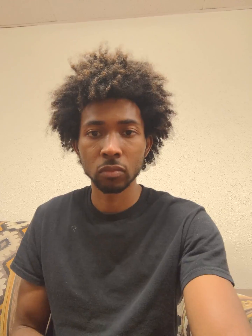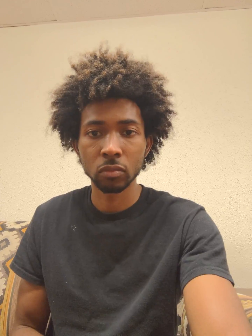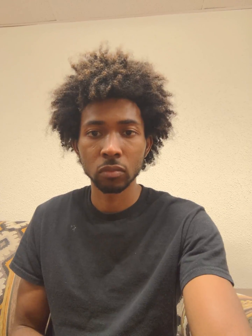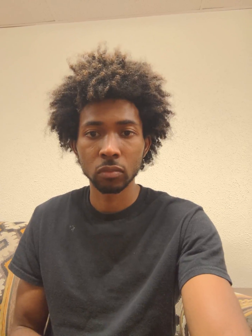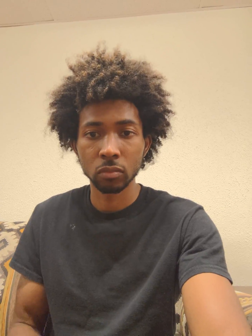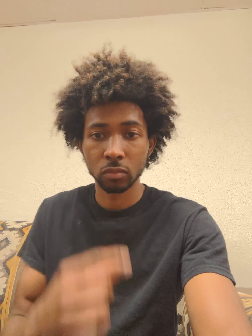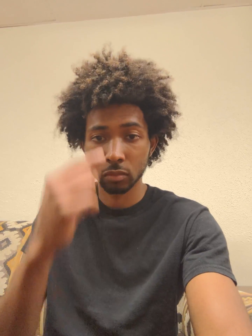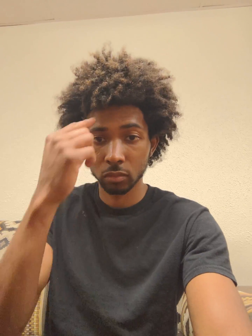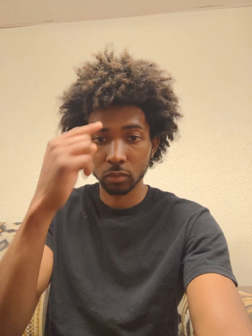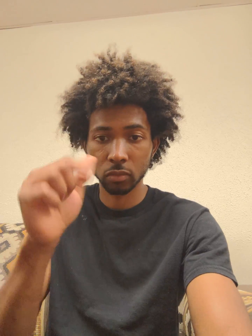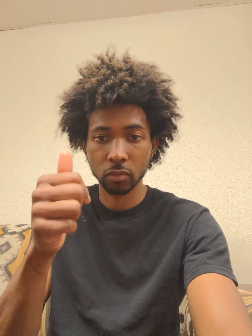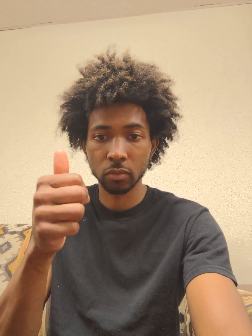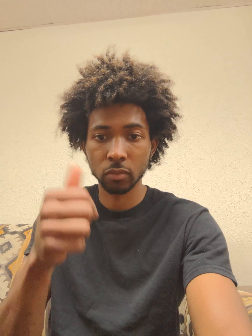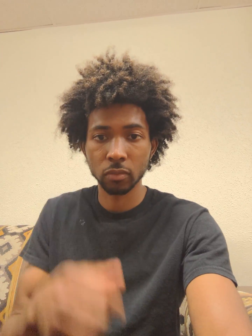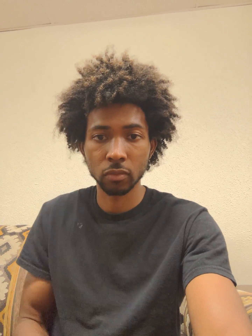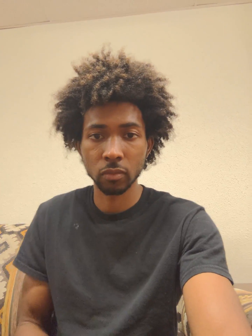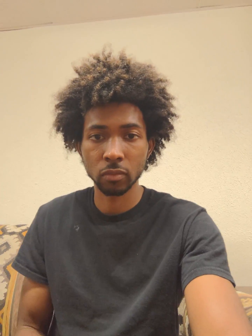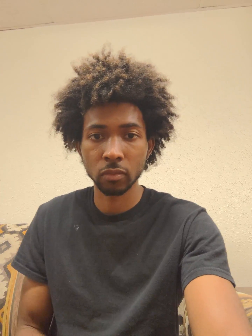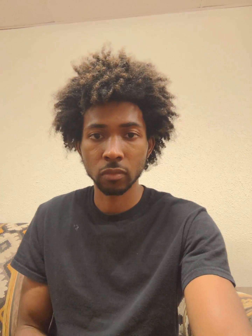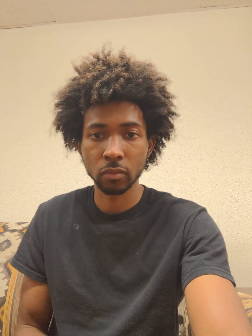dime